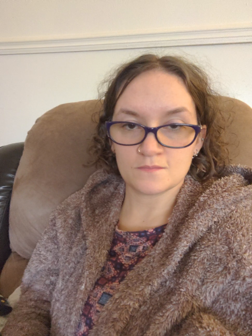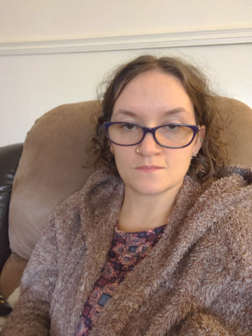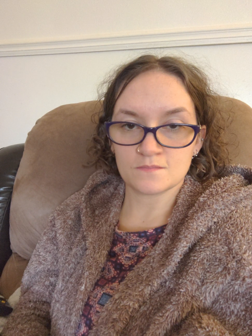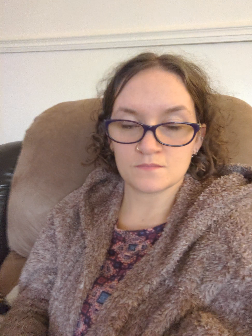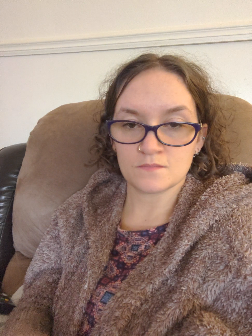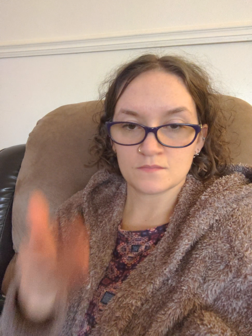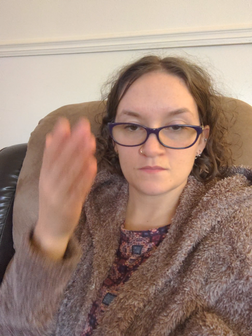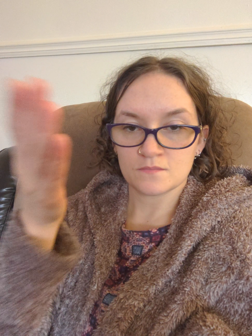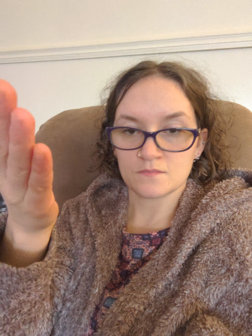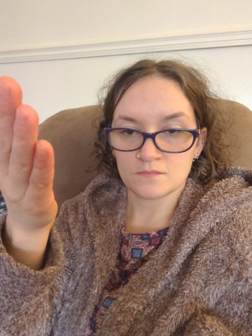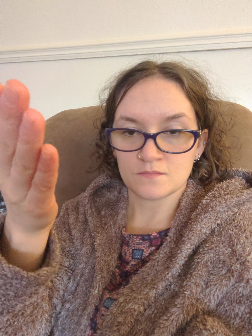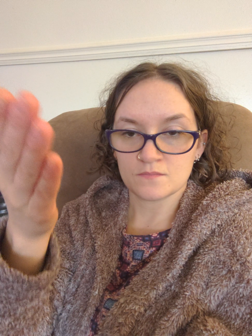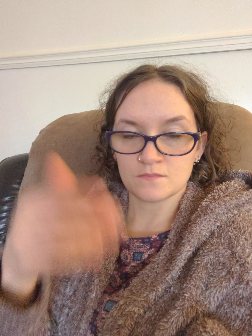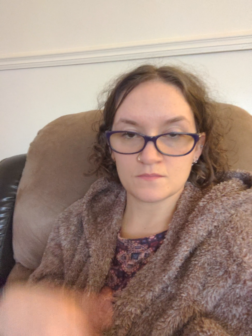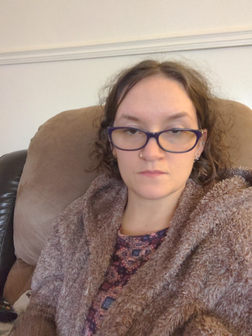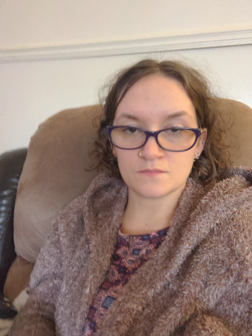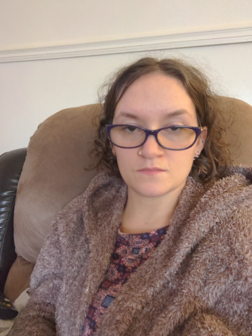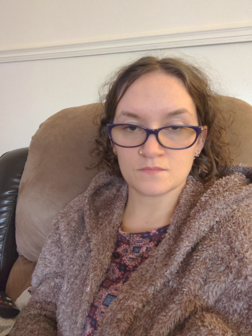there